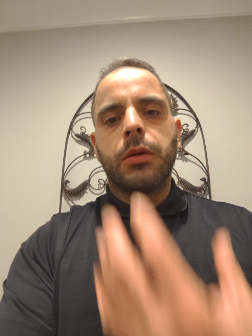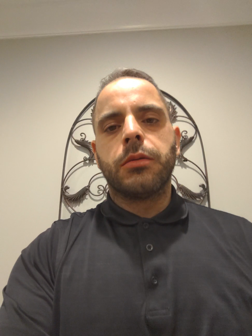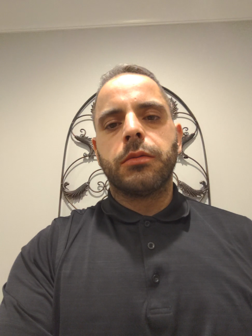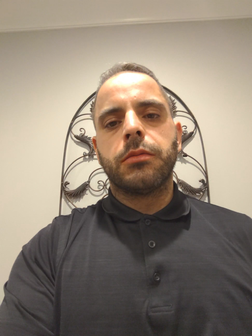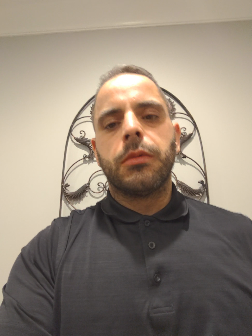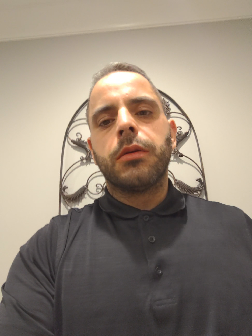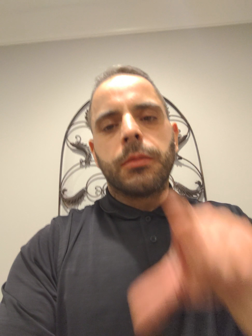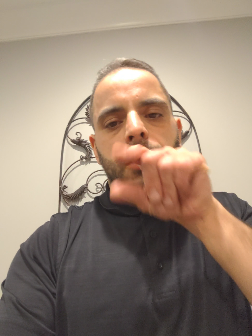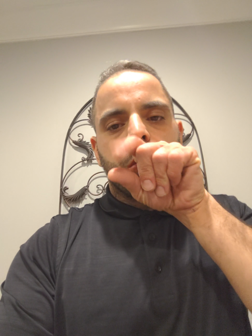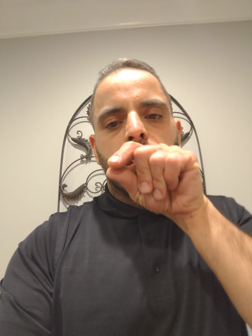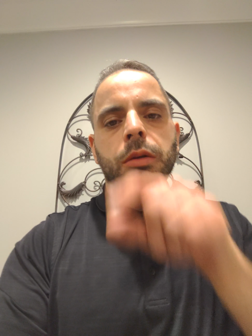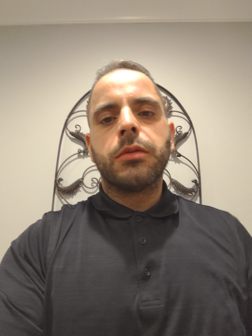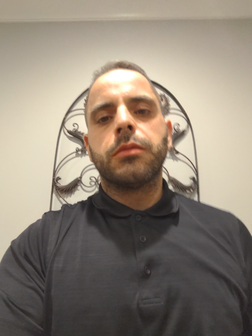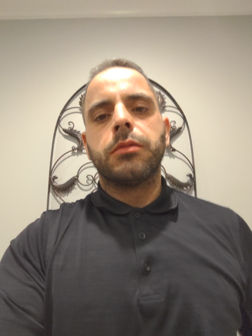bird